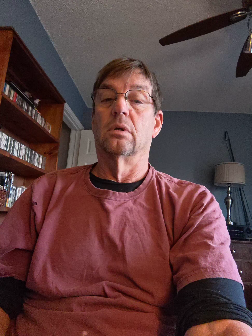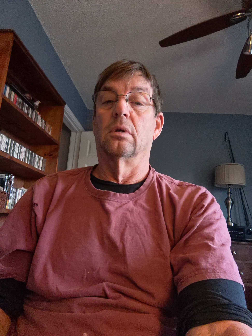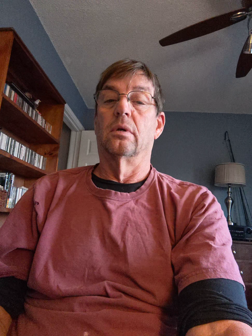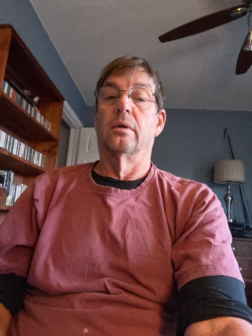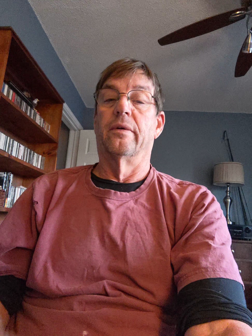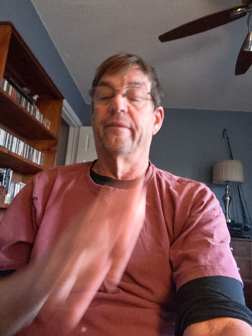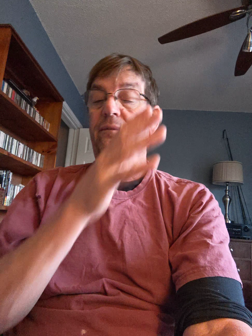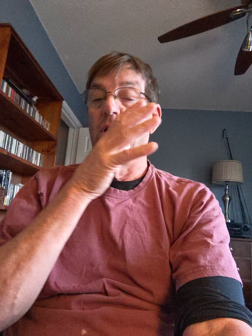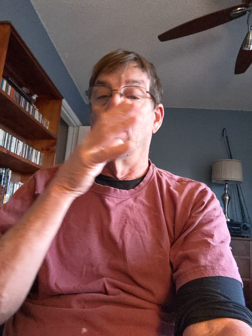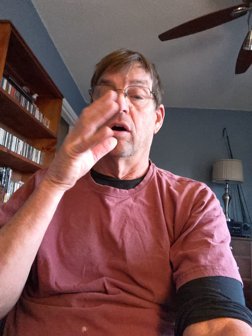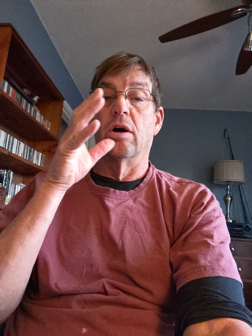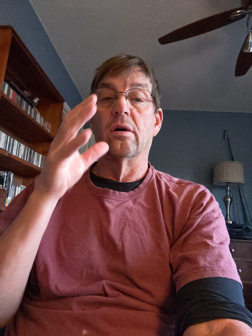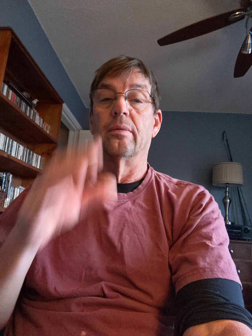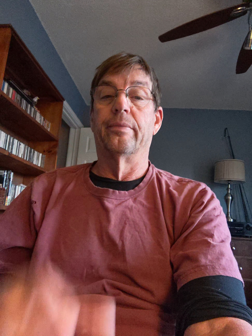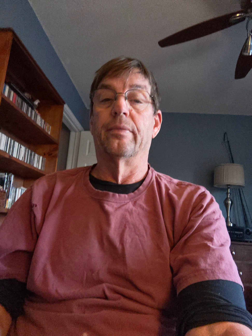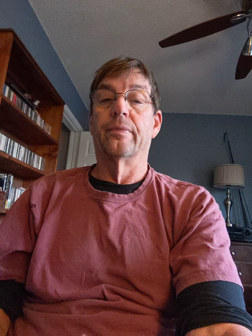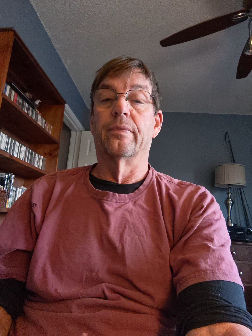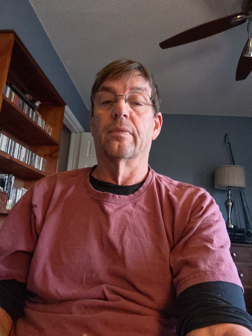farm